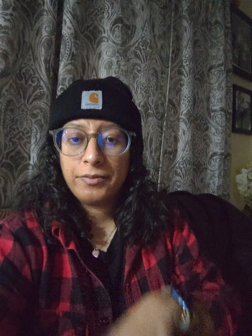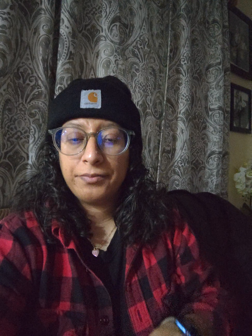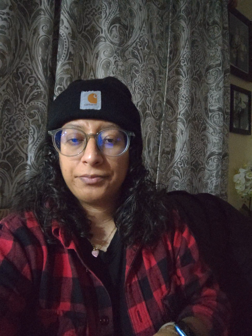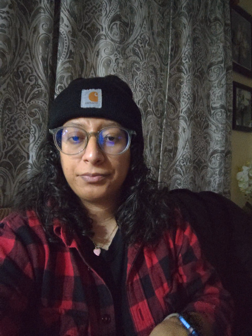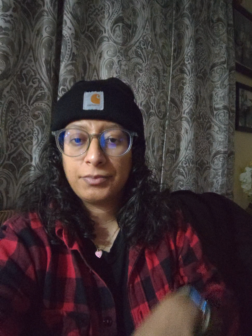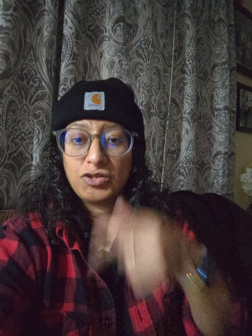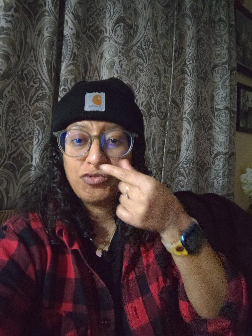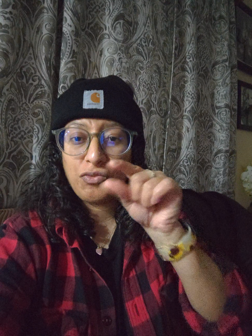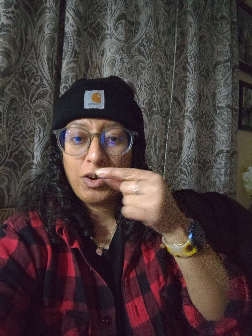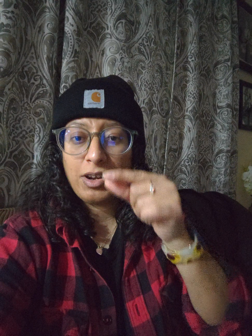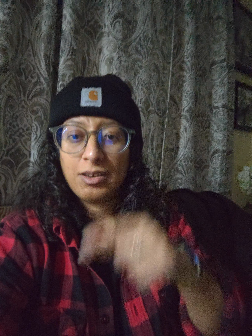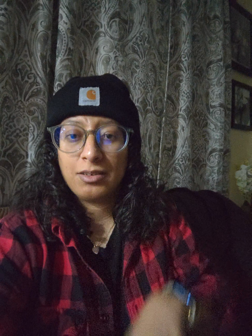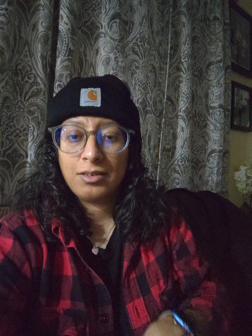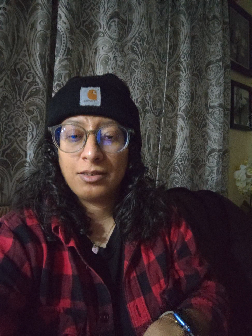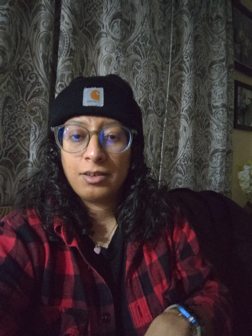green